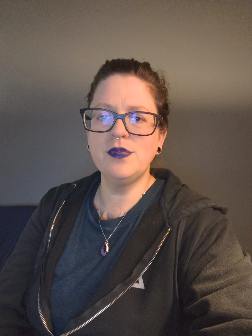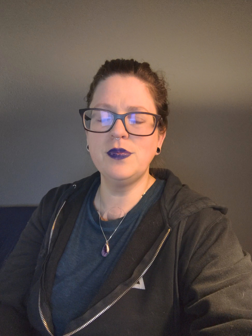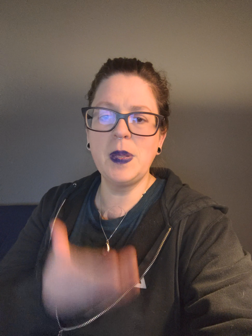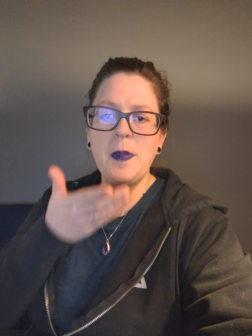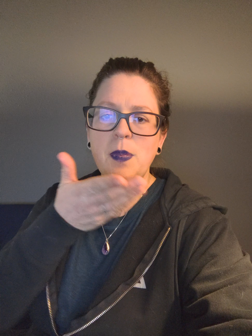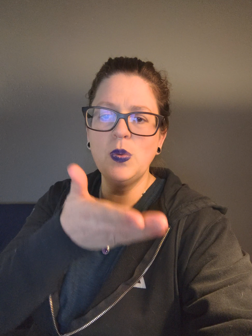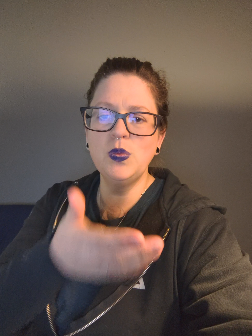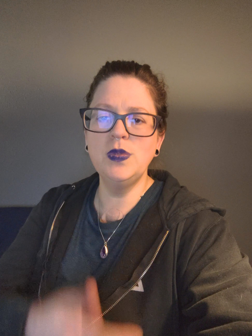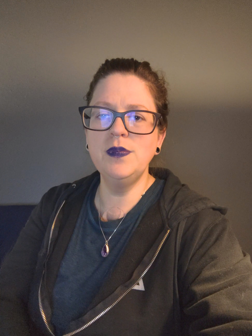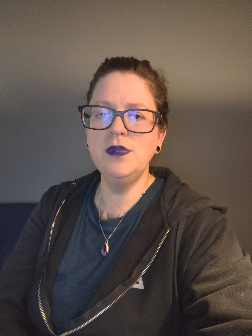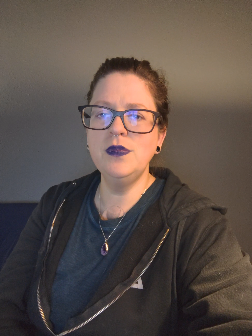boat